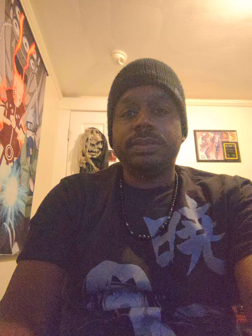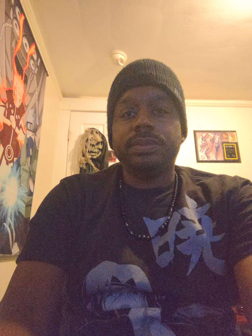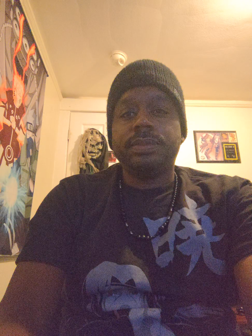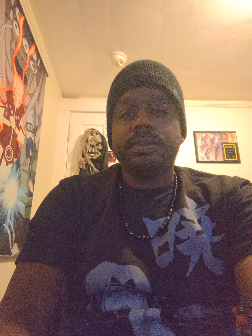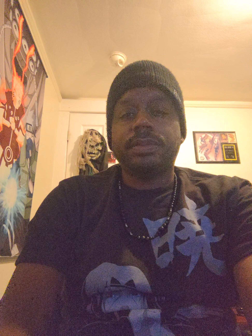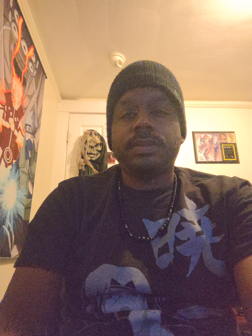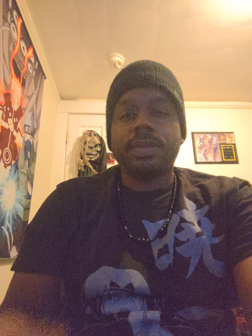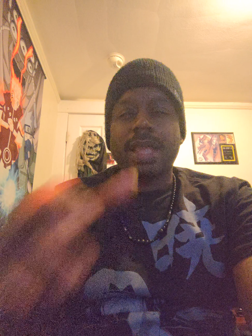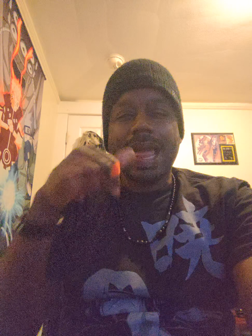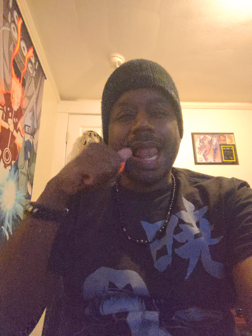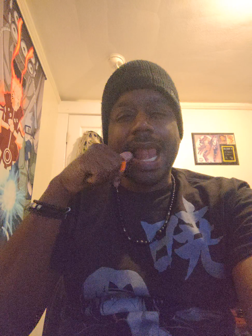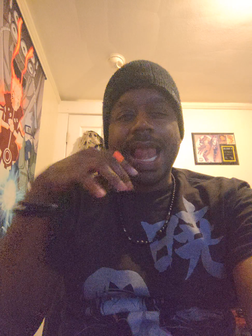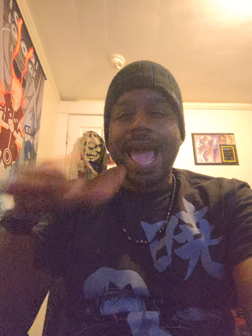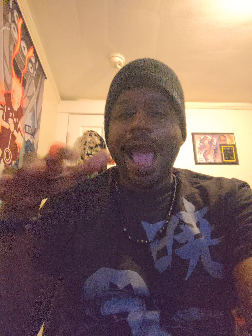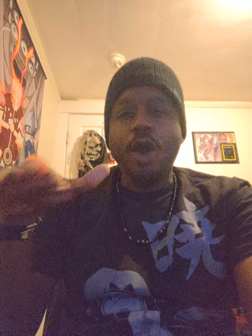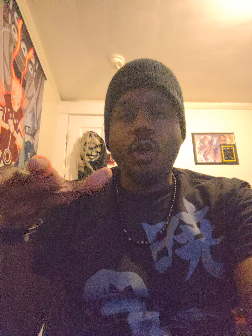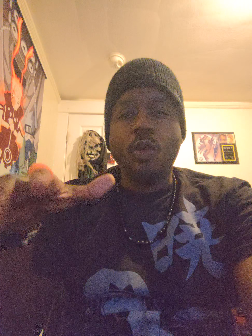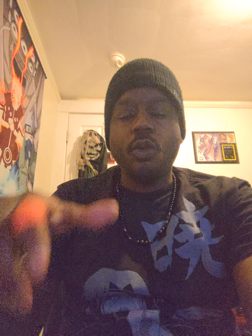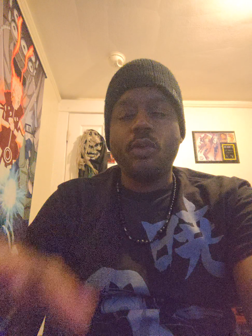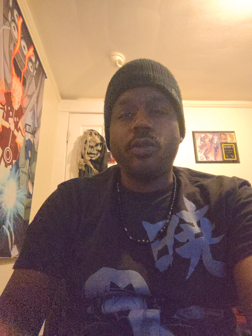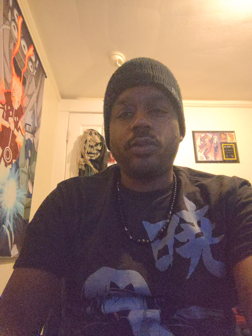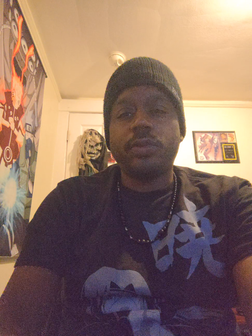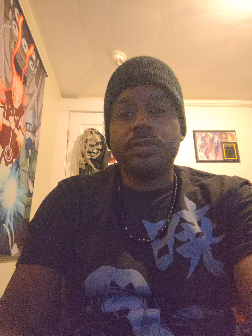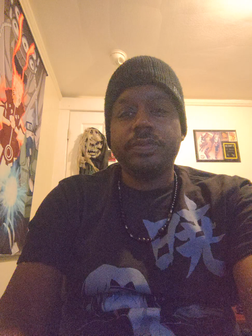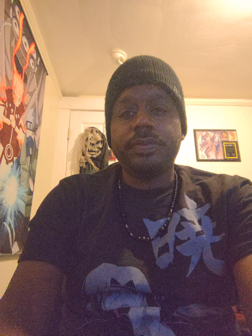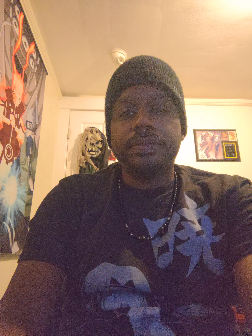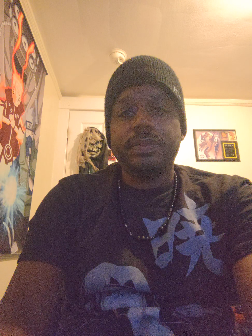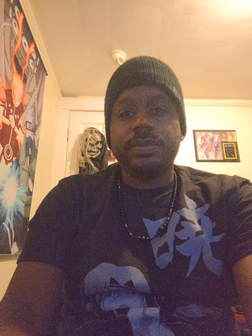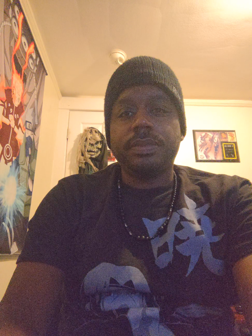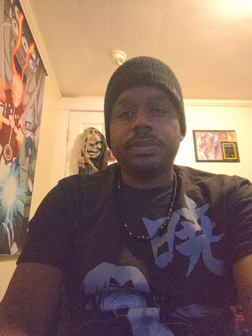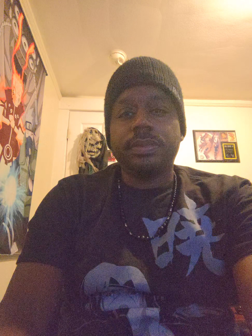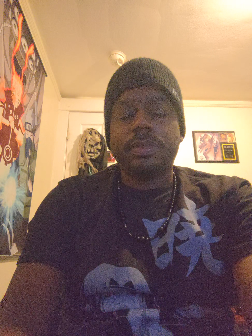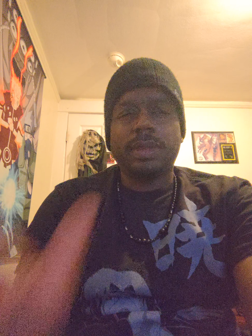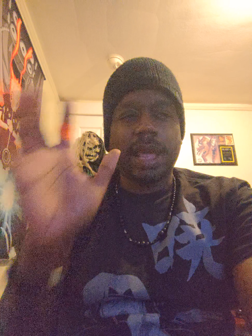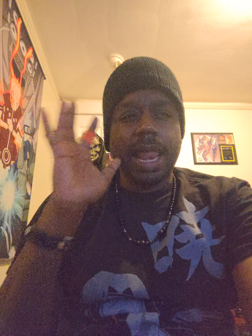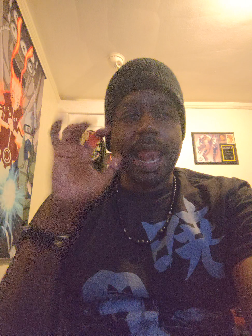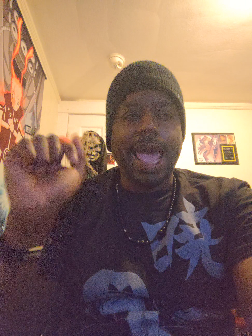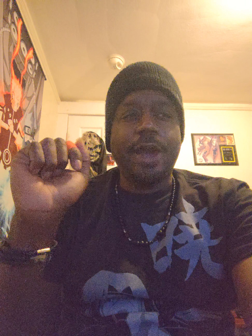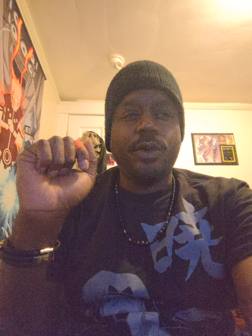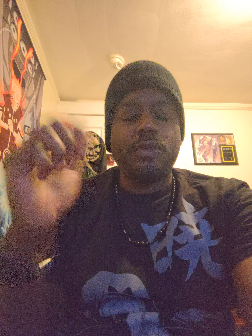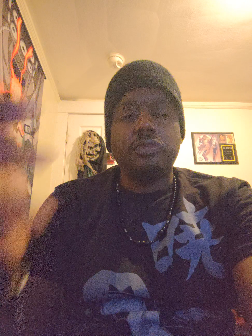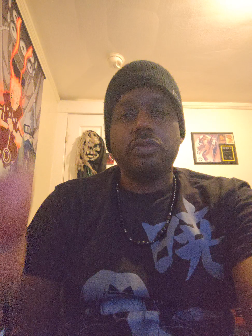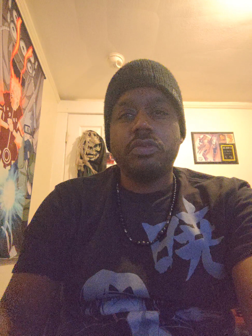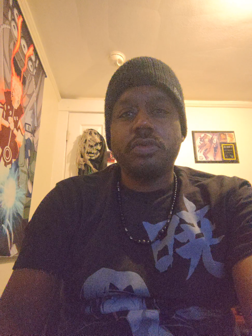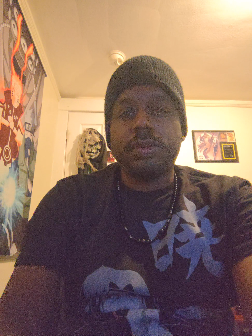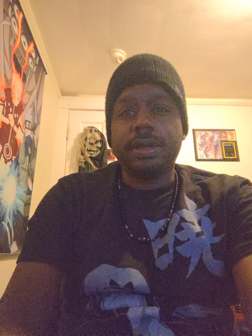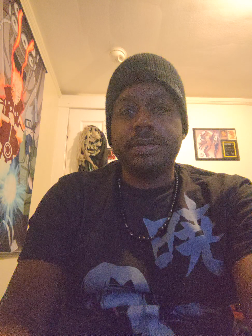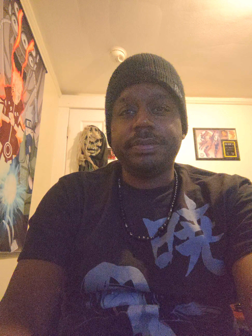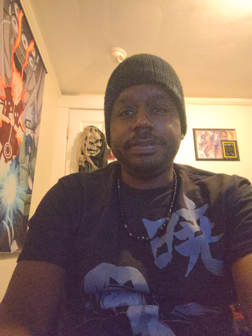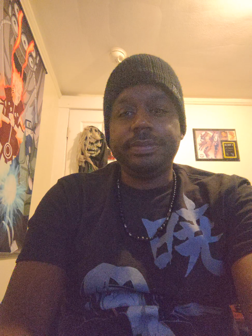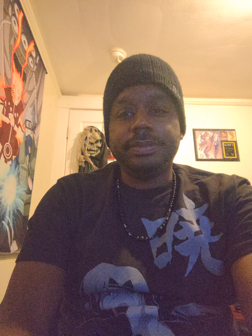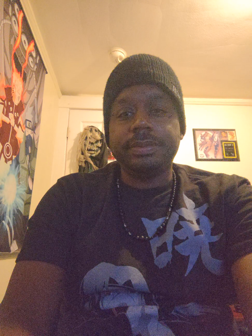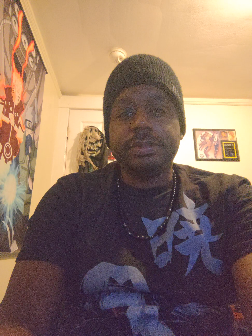loud